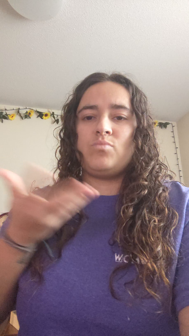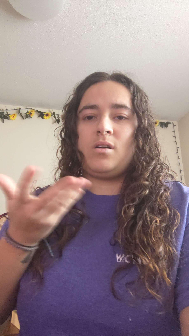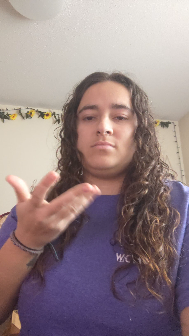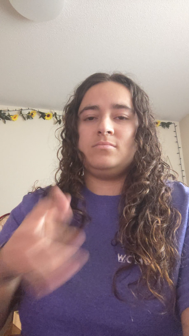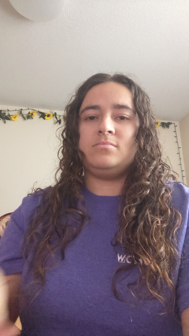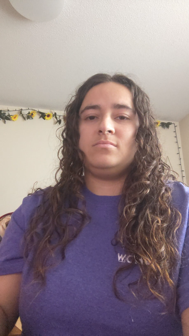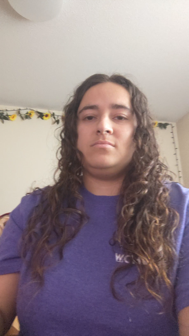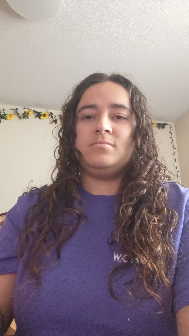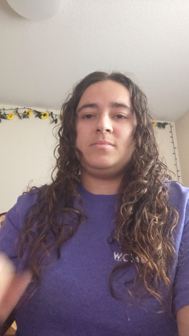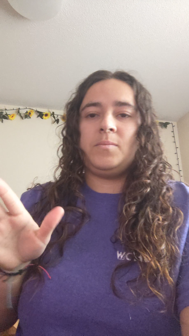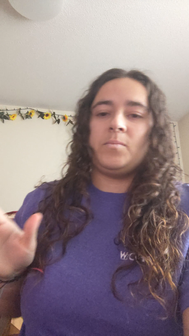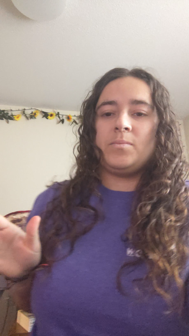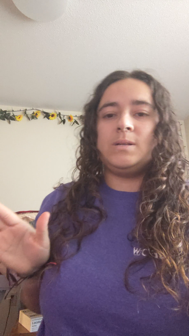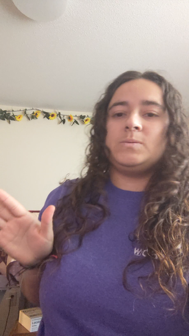penguin